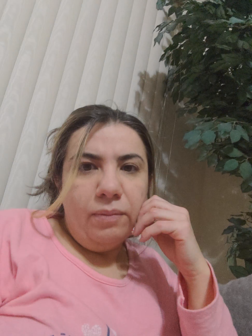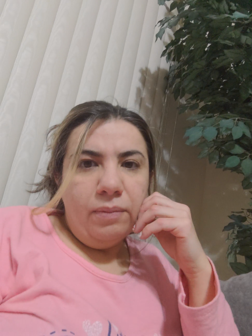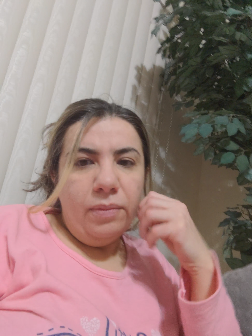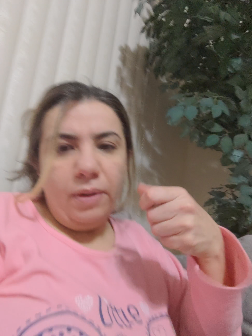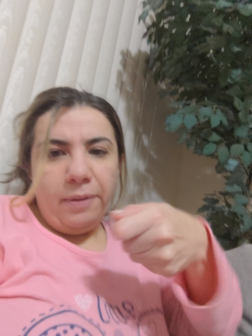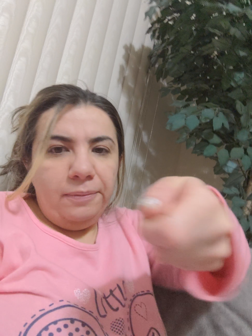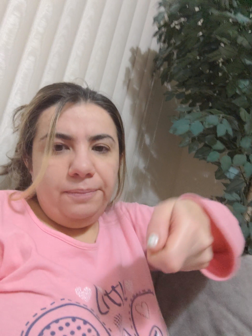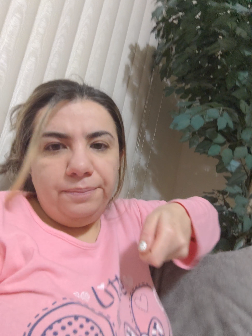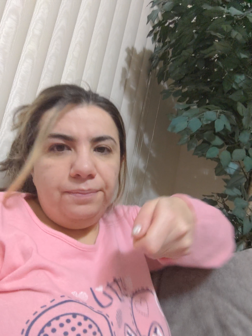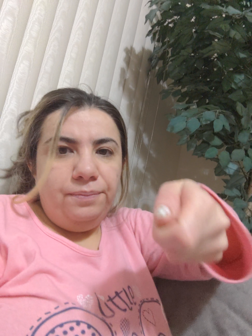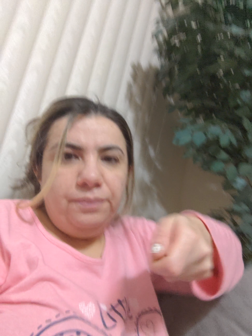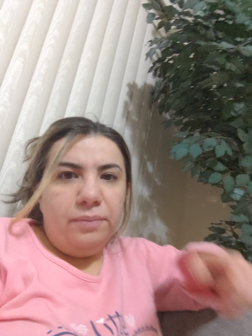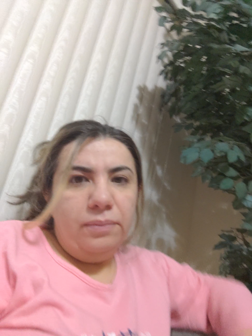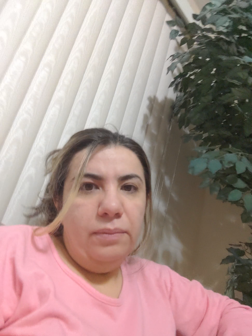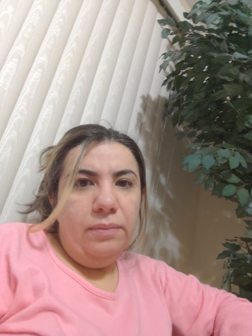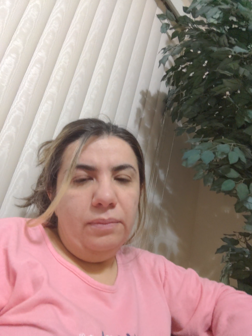vacuum